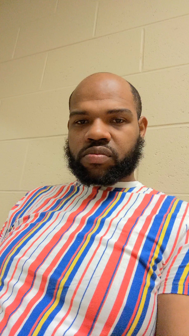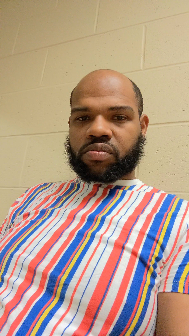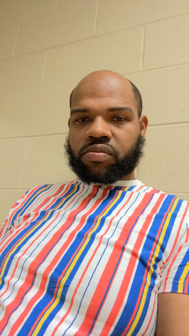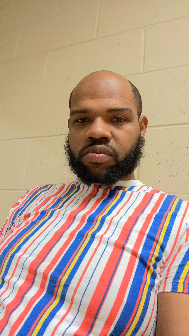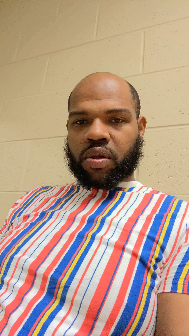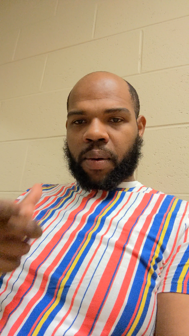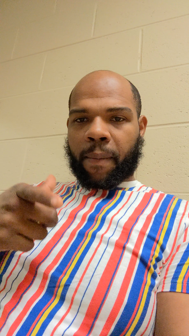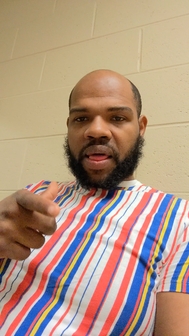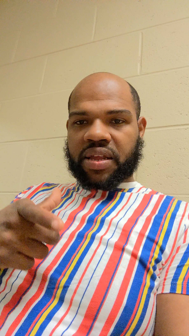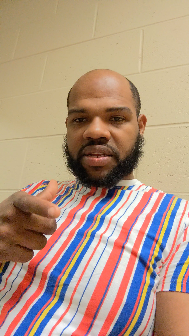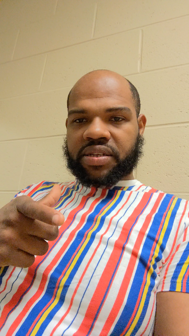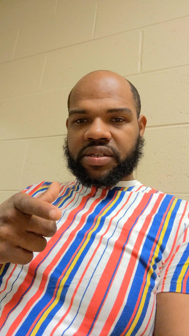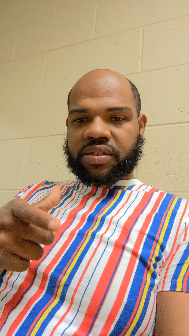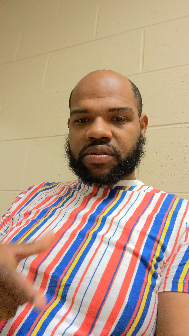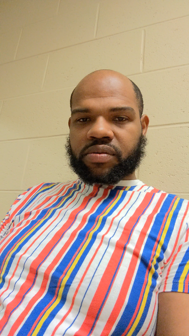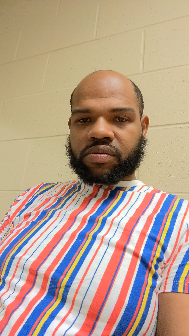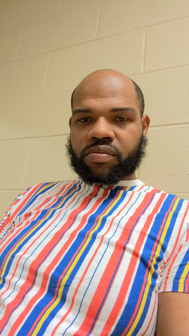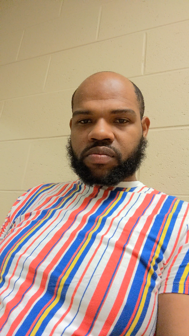plate